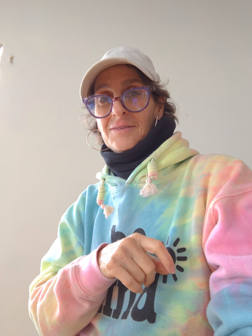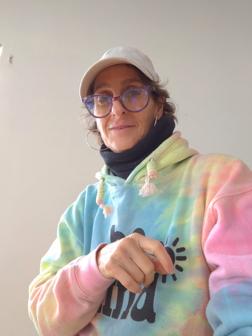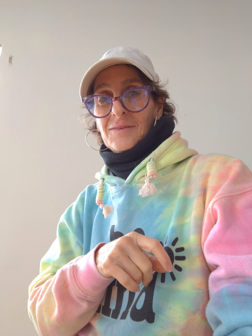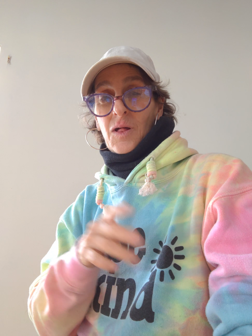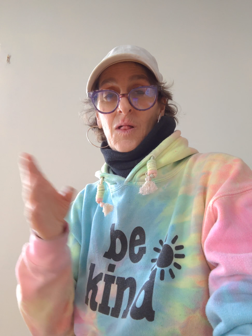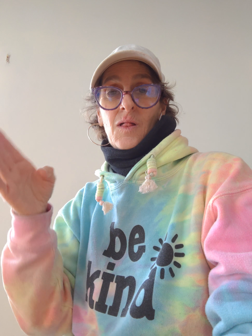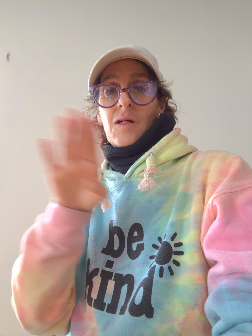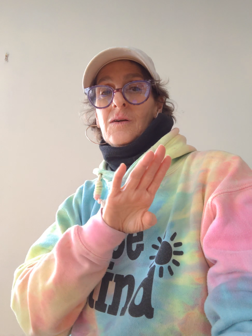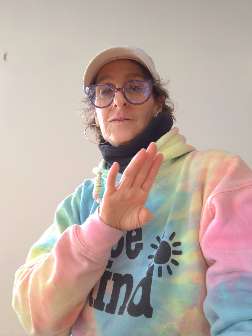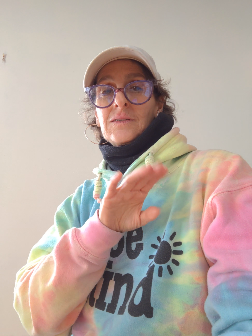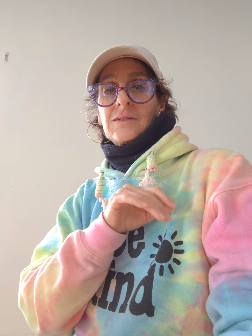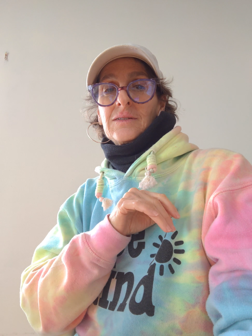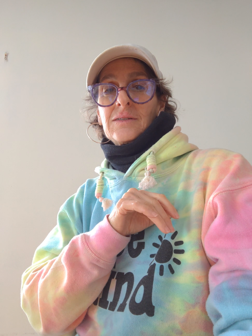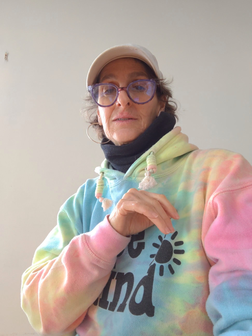close